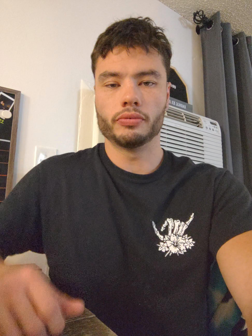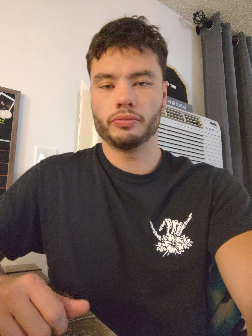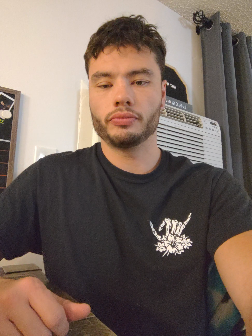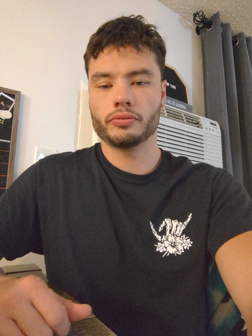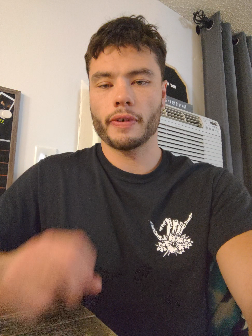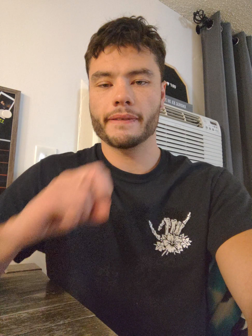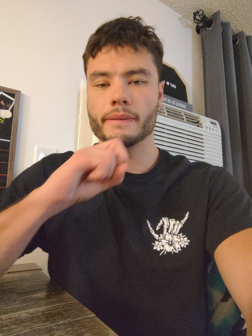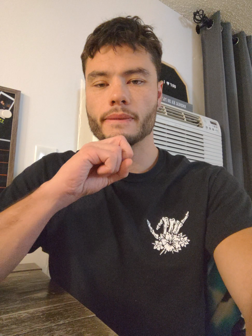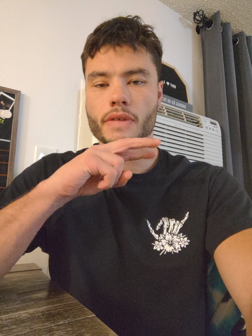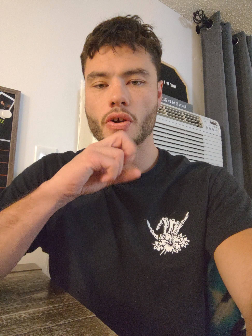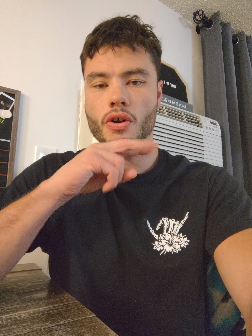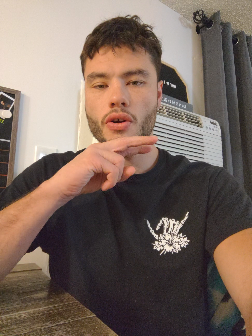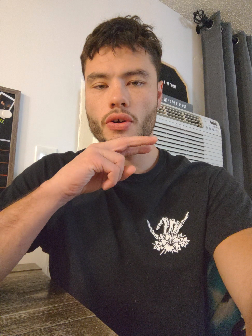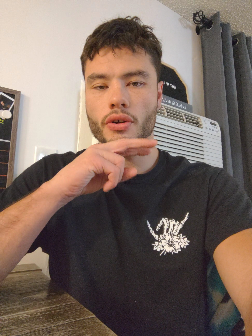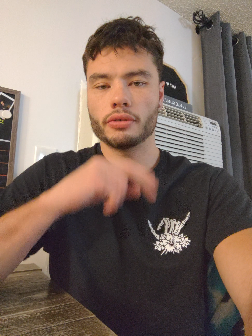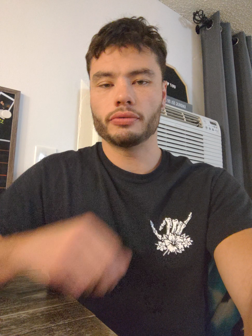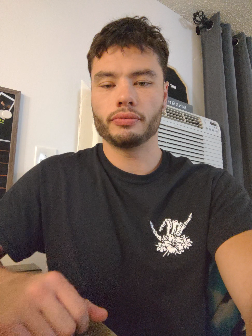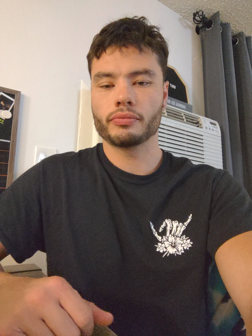frog